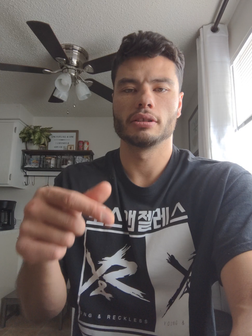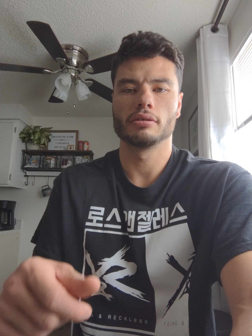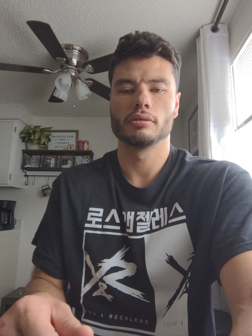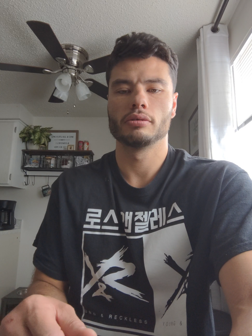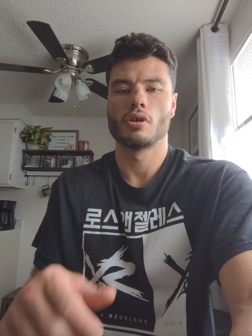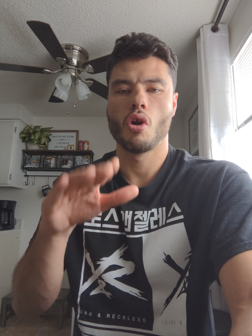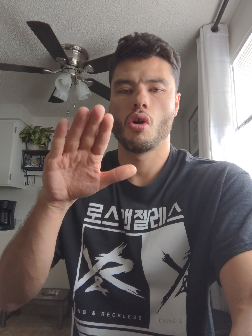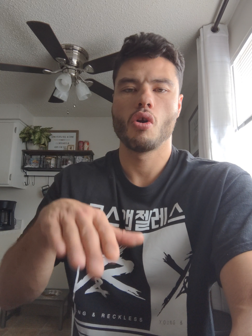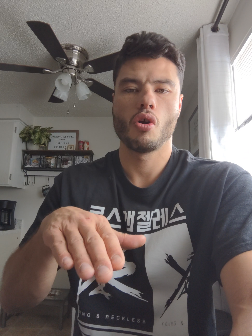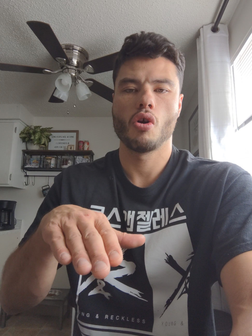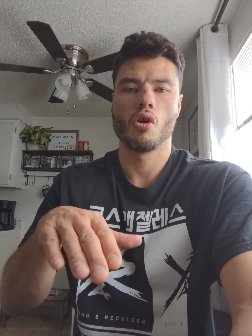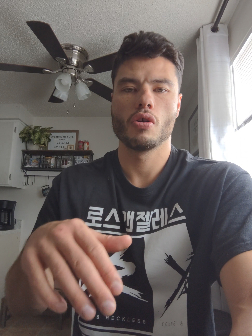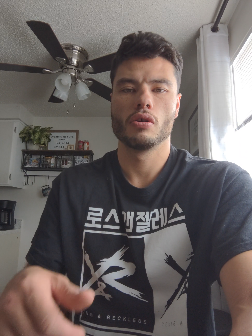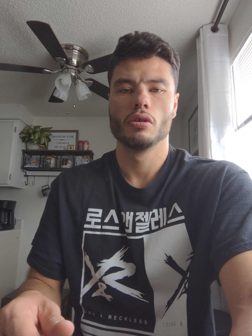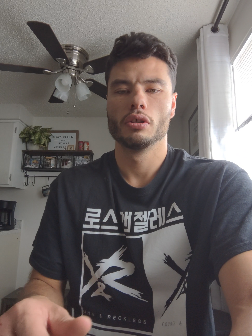on